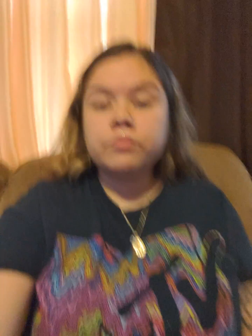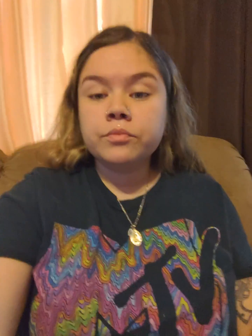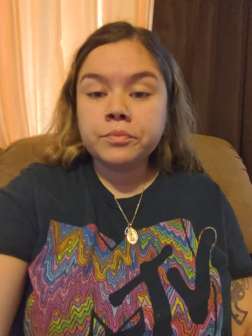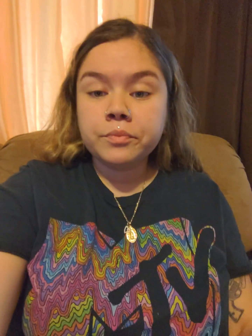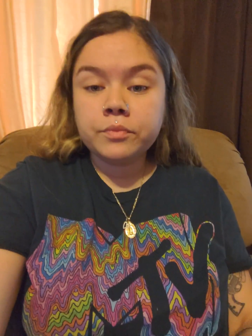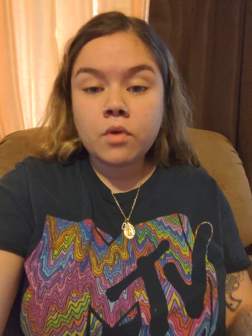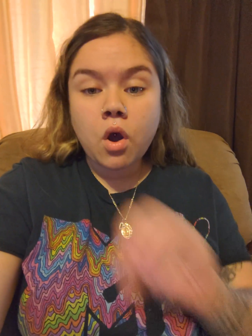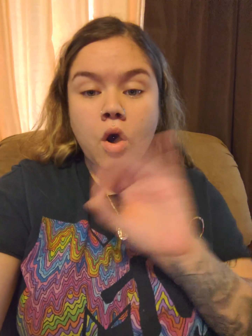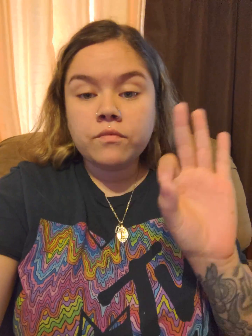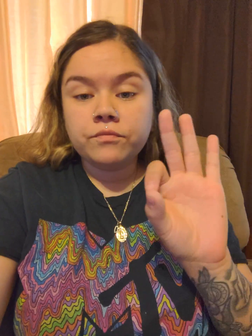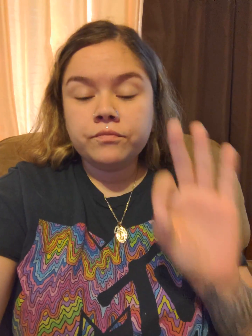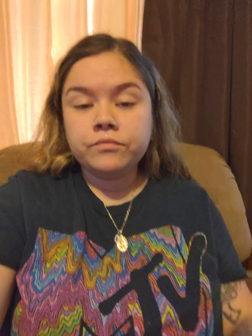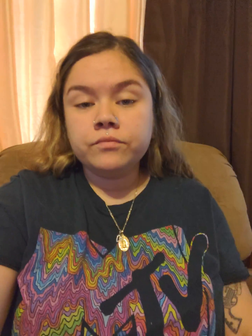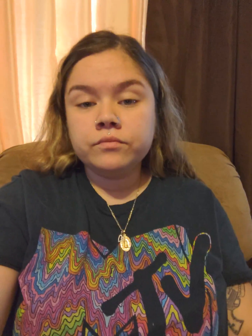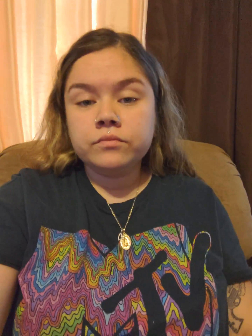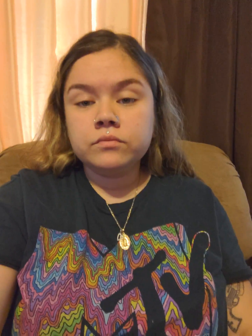of